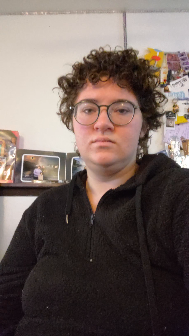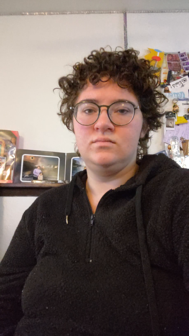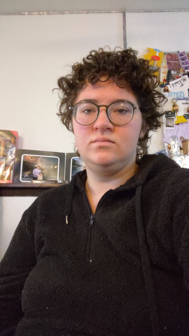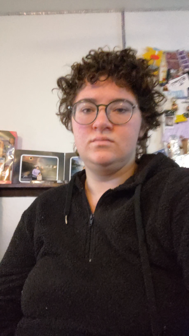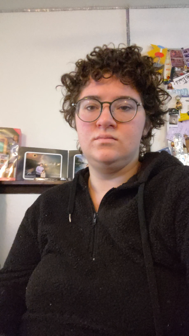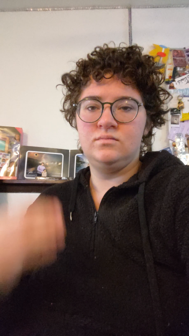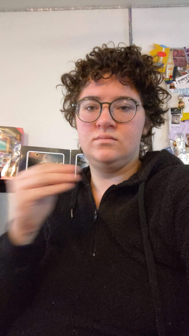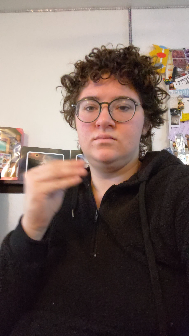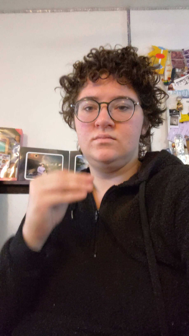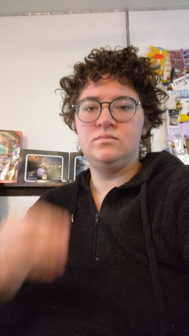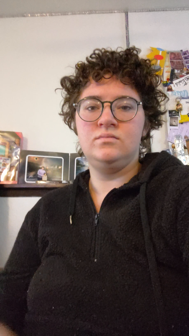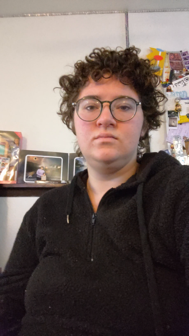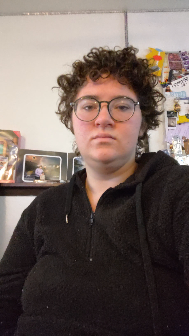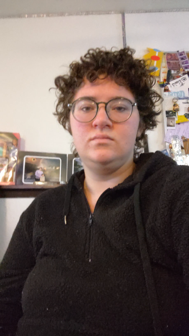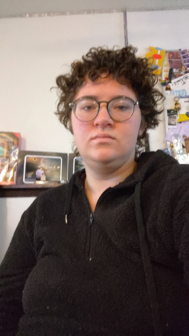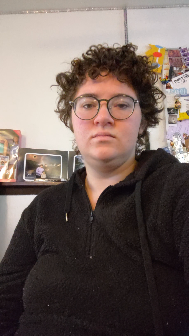more